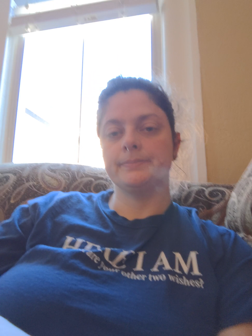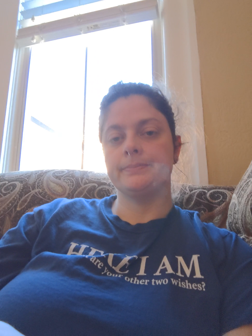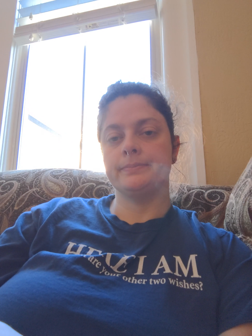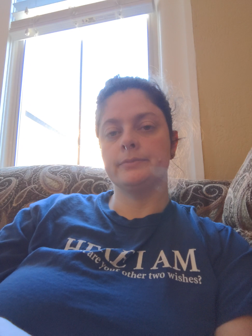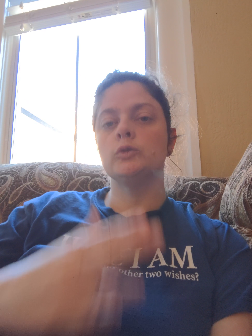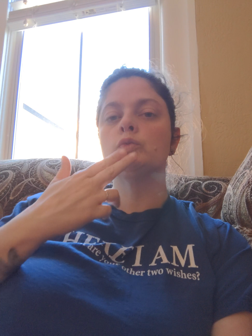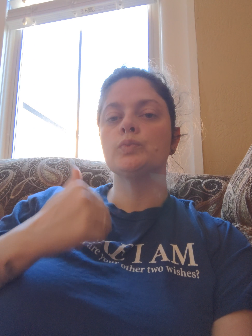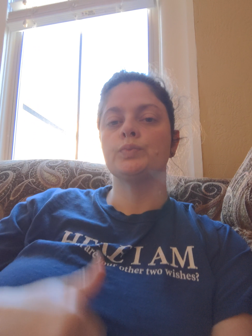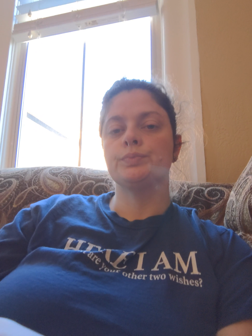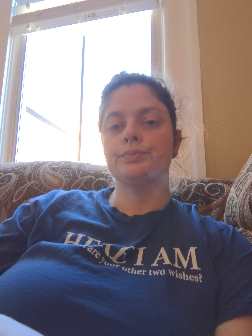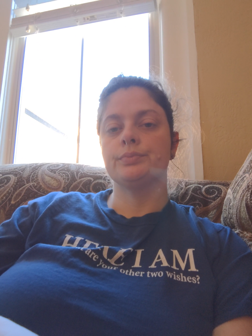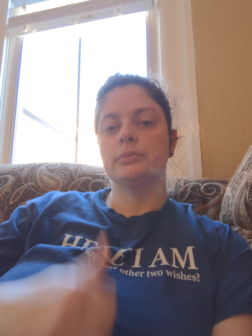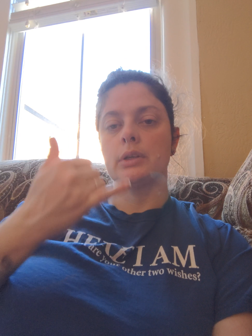cute